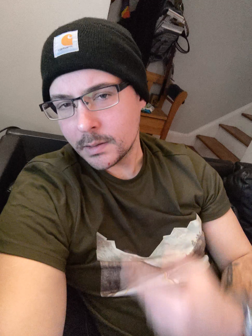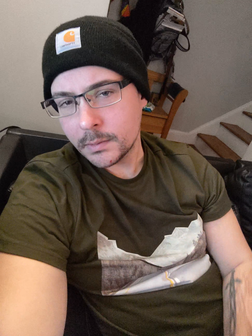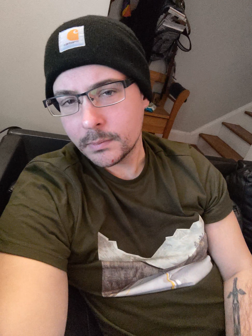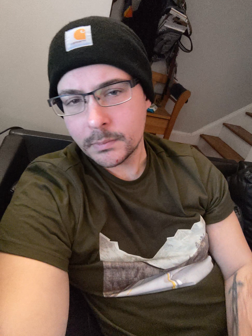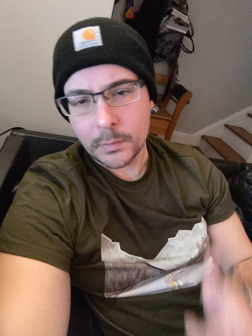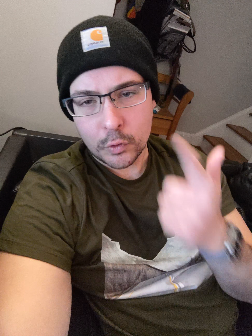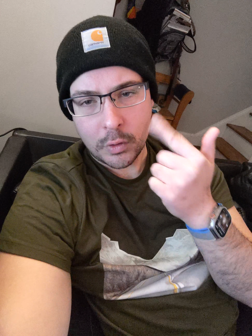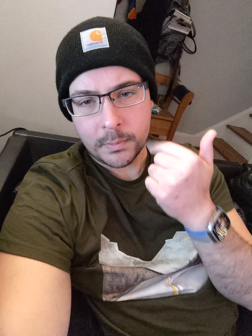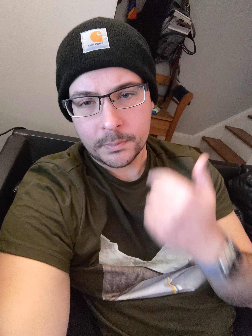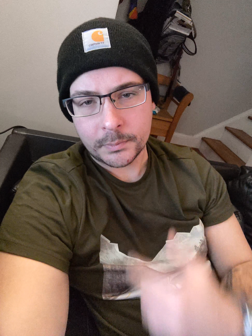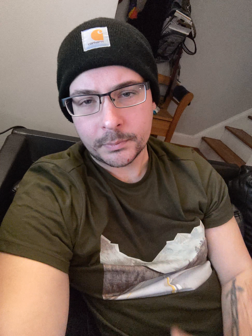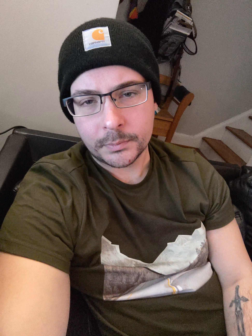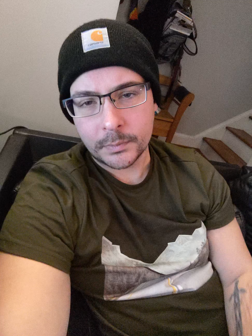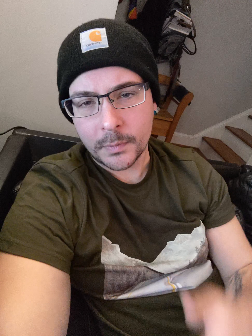cry